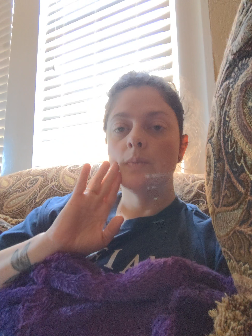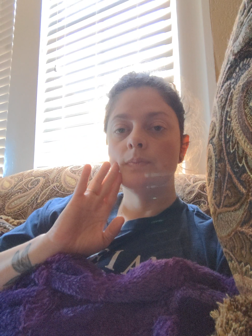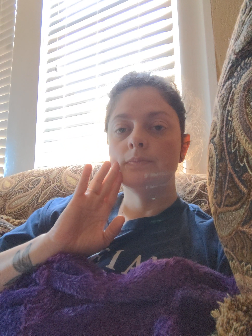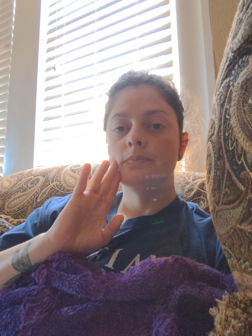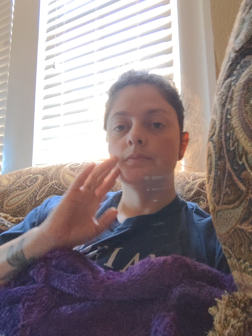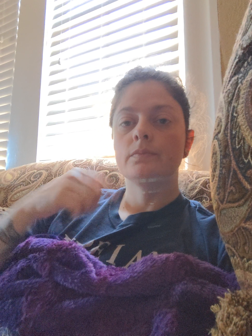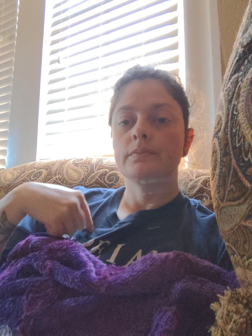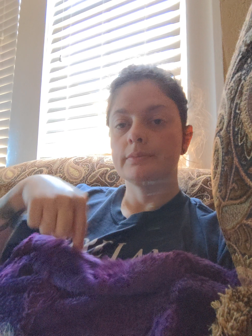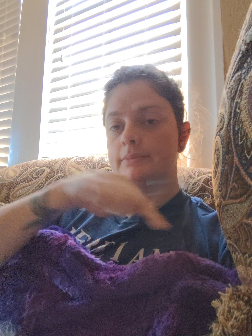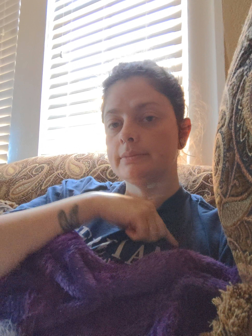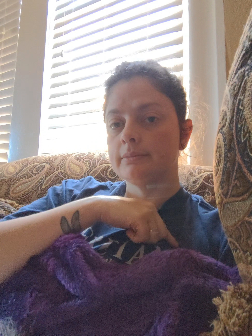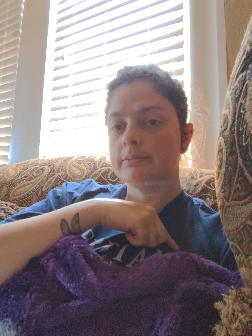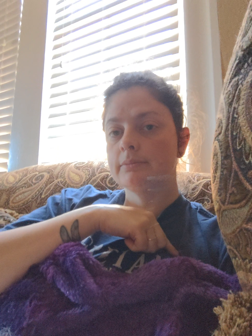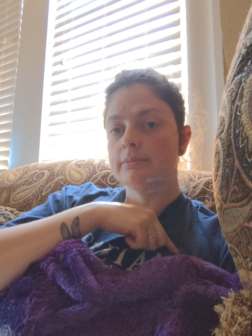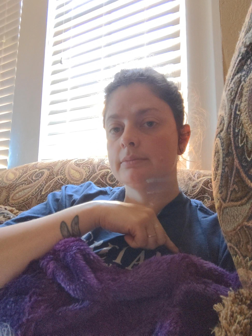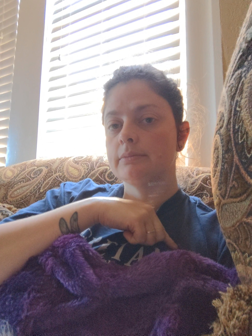we